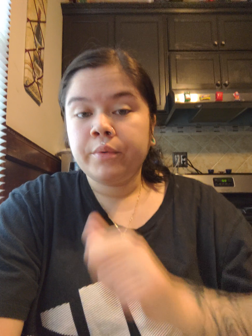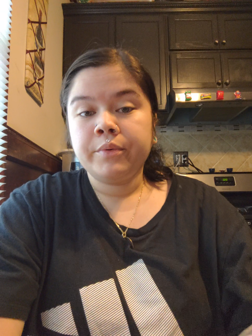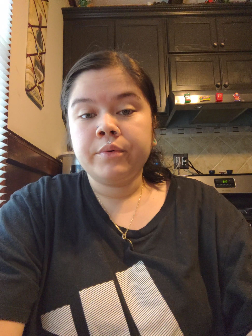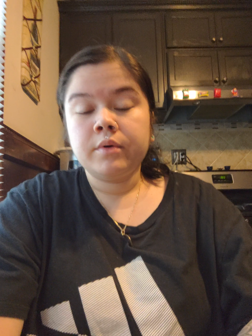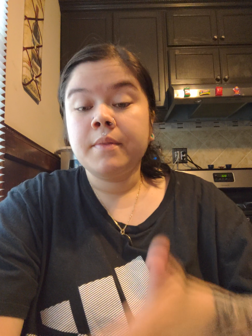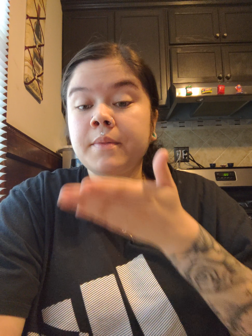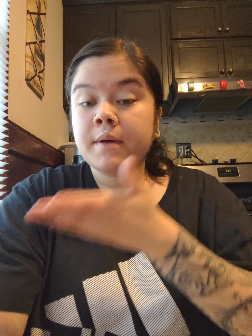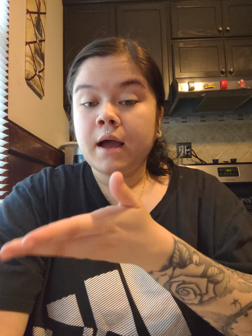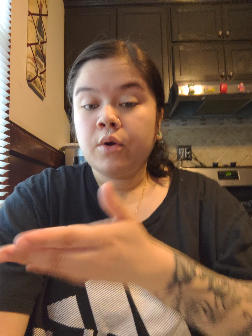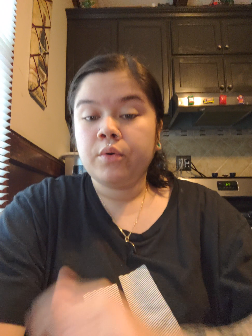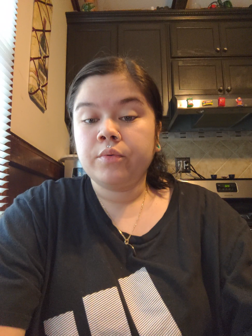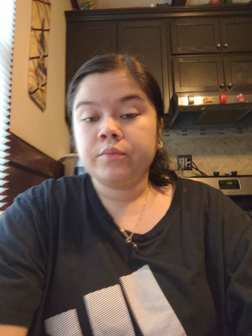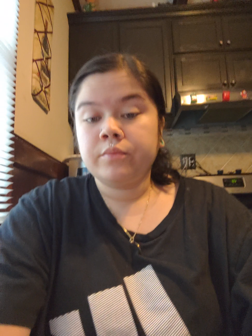there